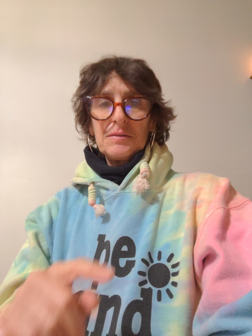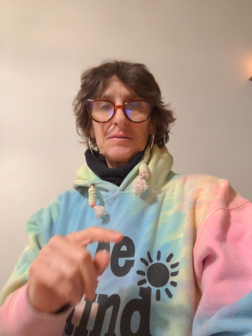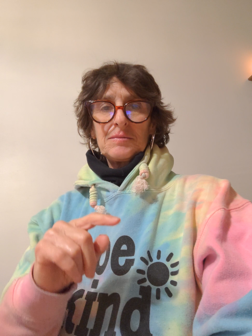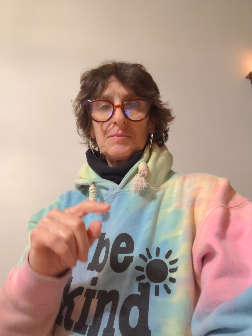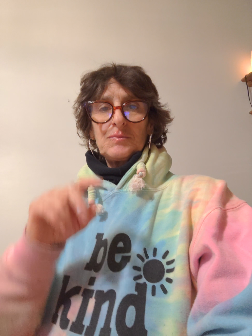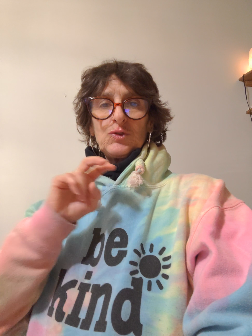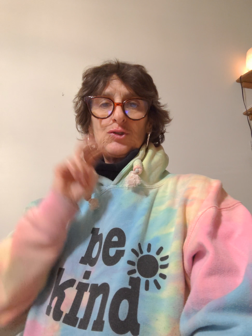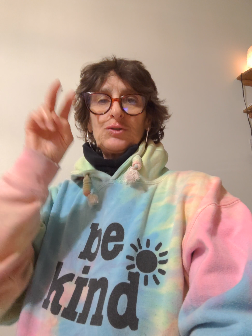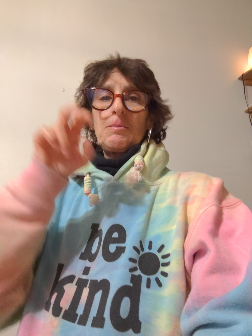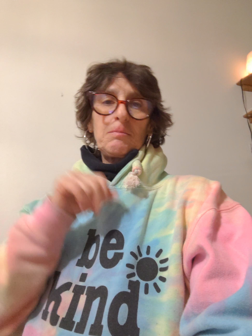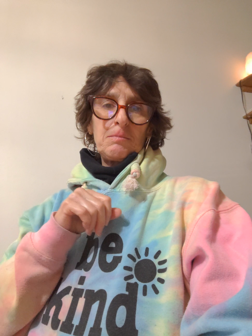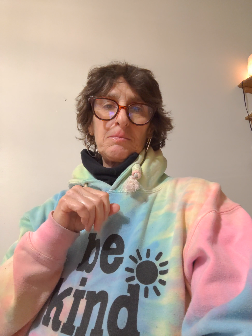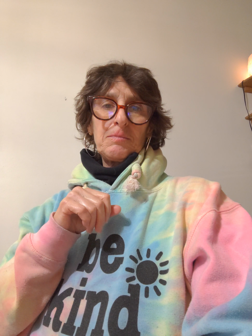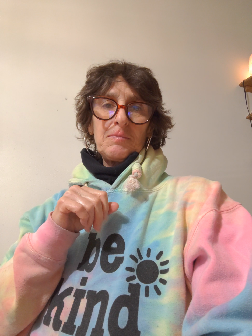jump